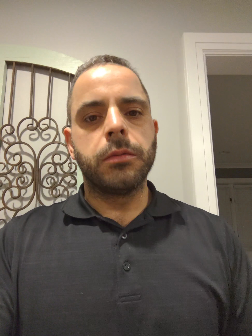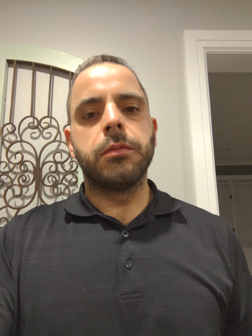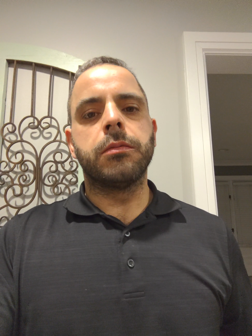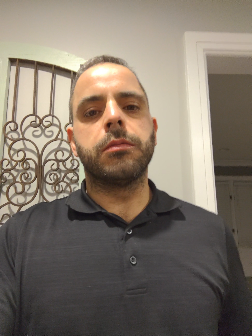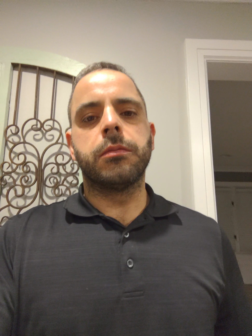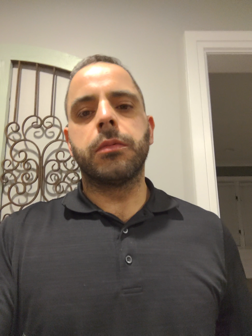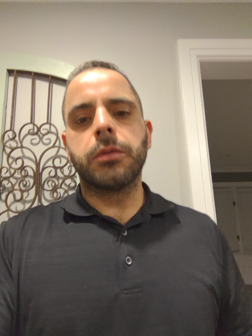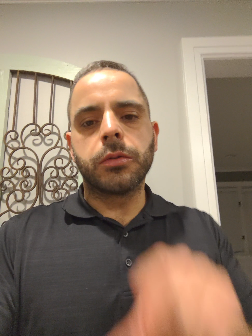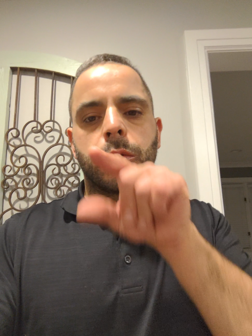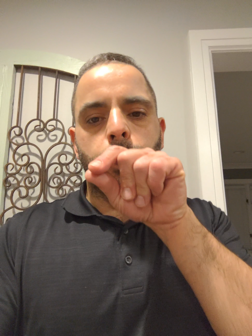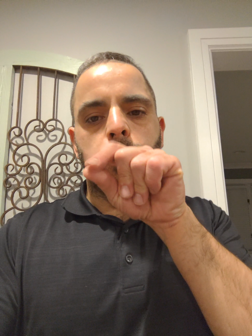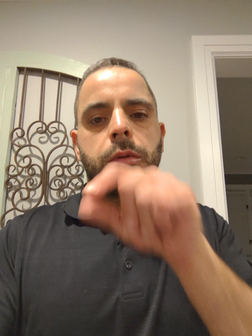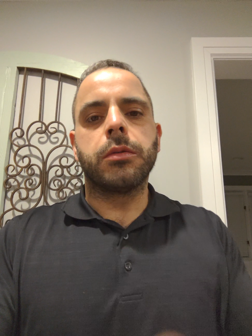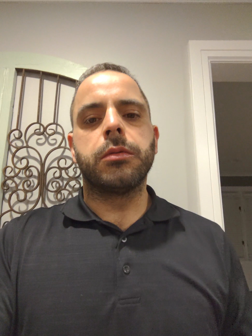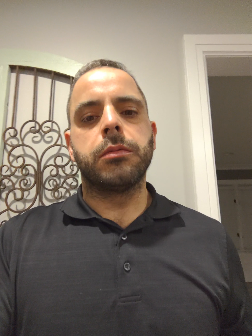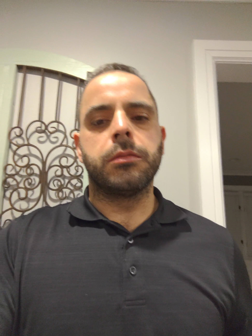goose